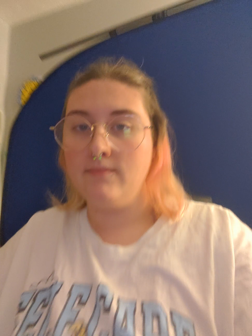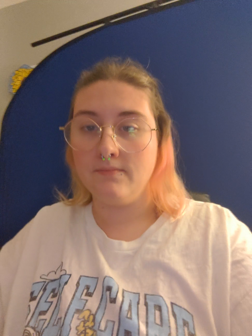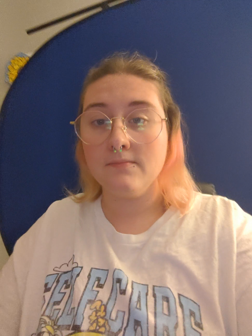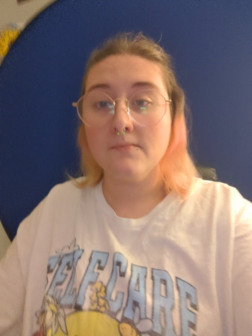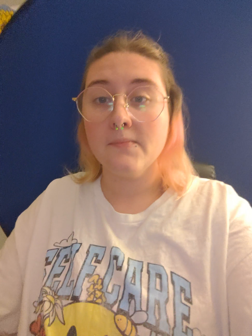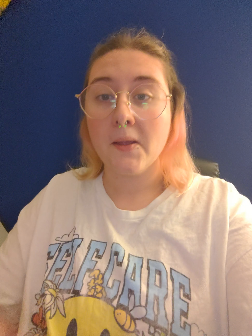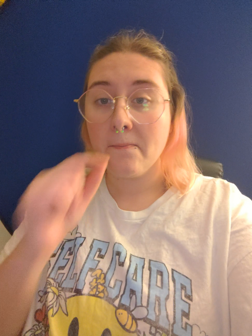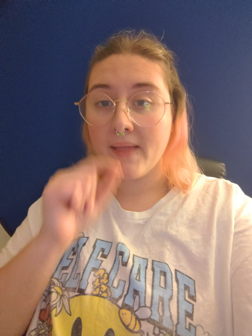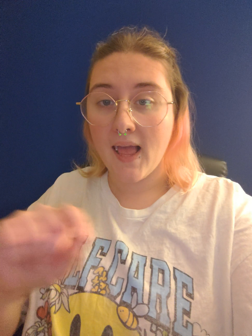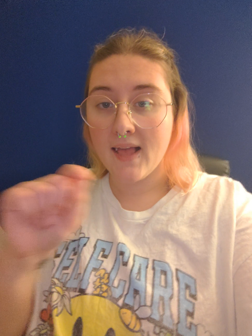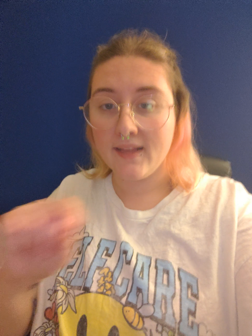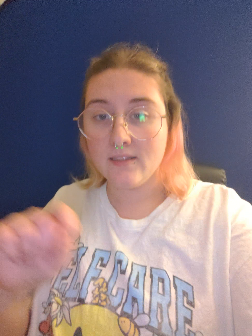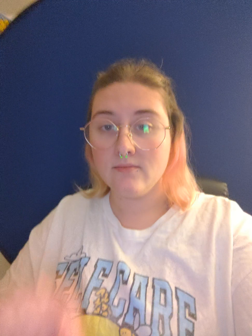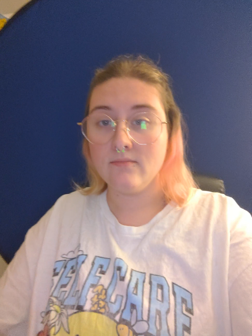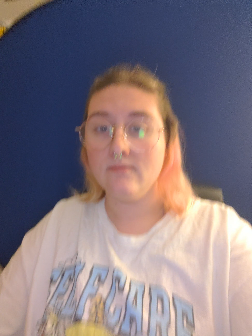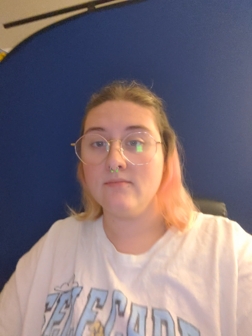pen